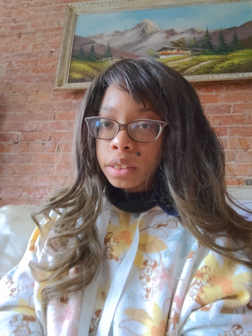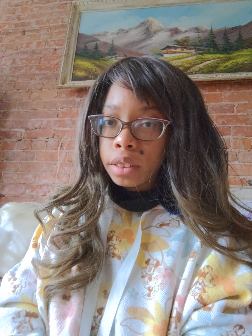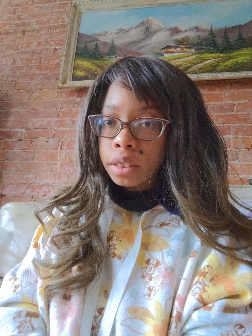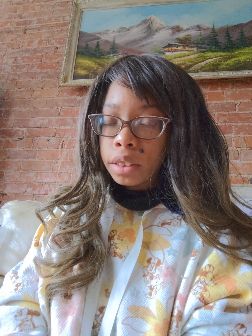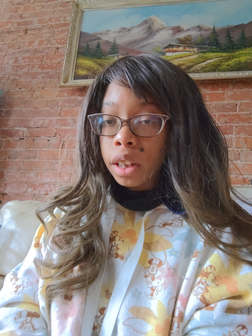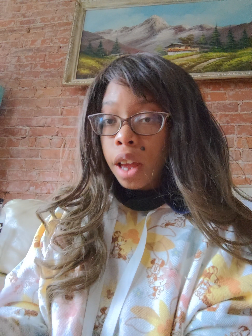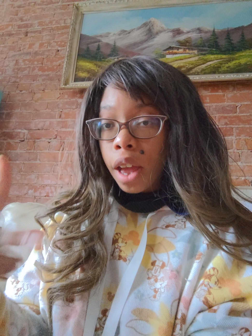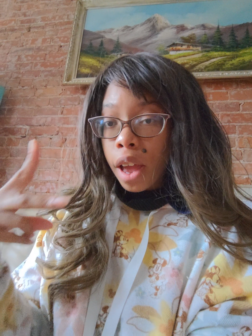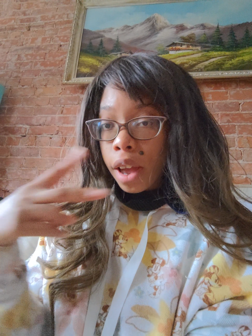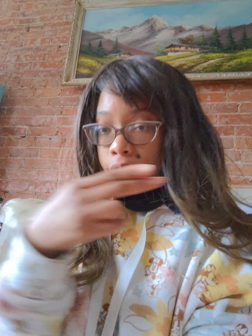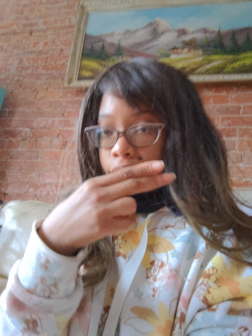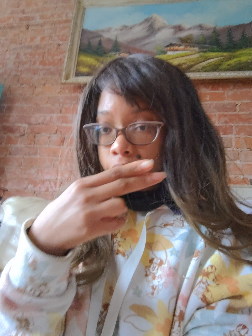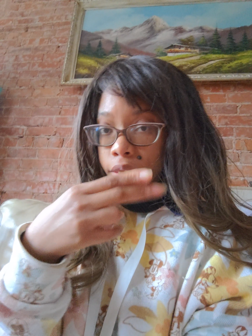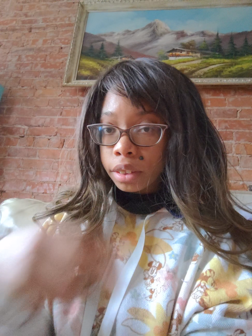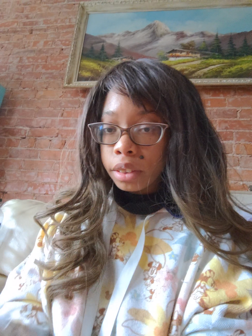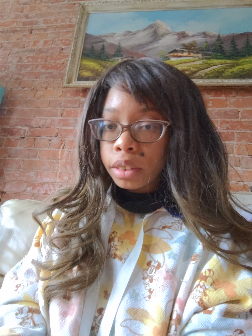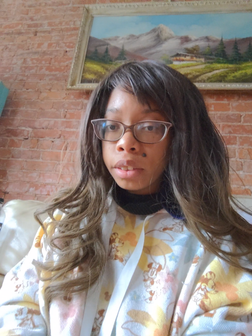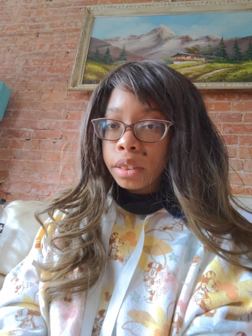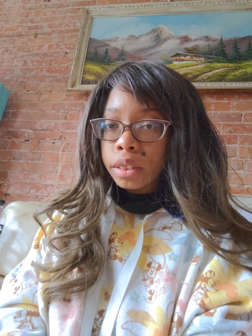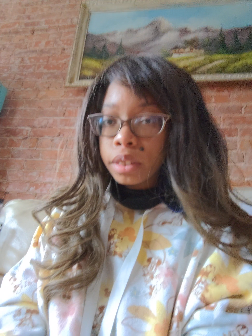cut